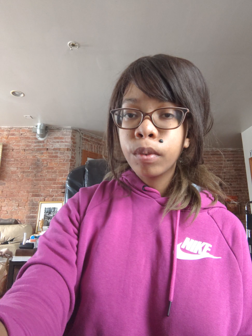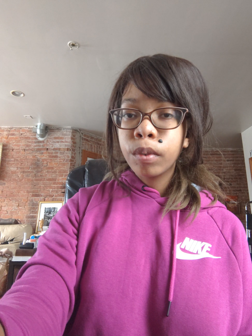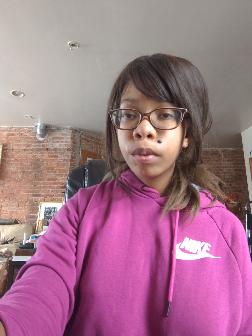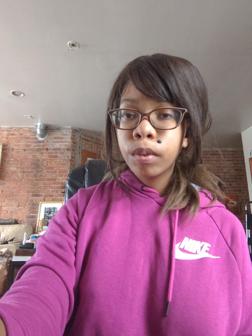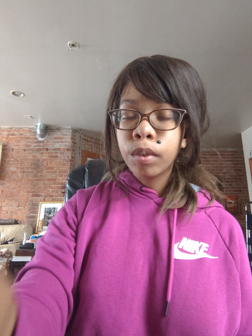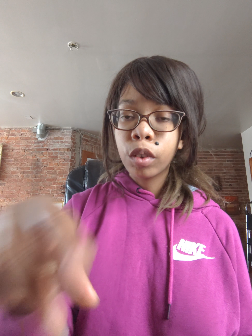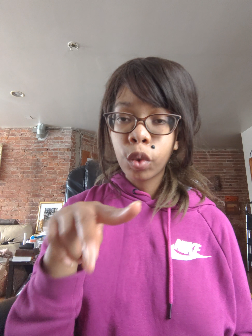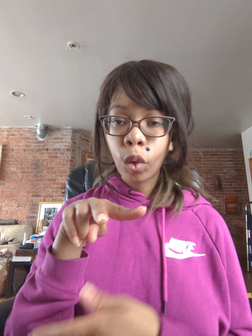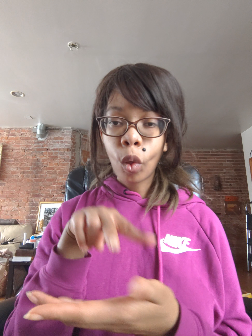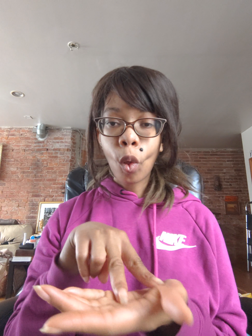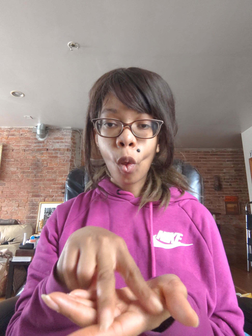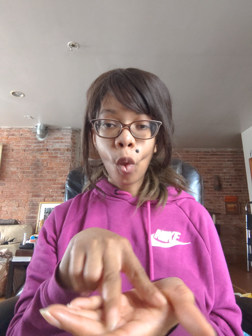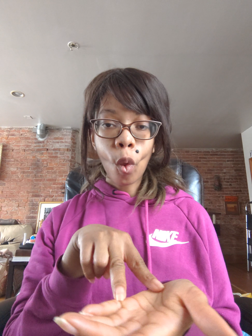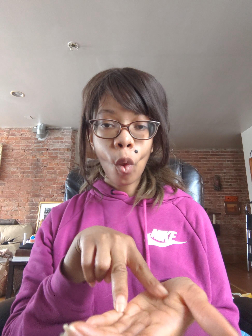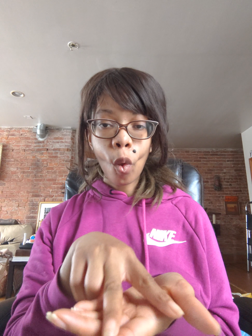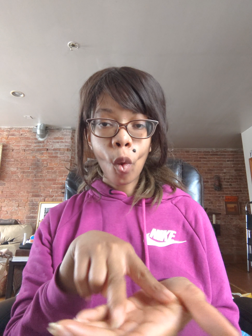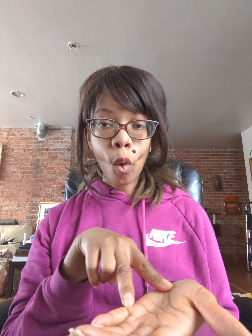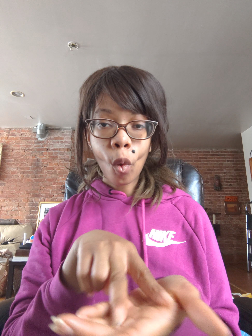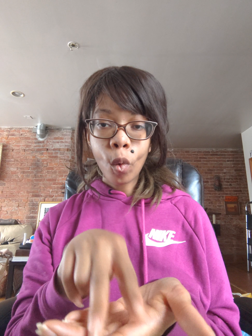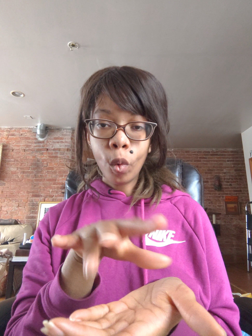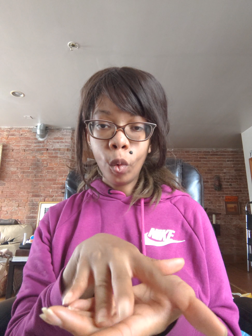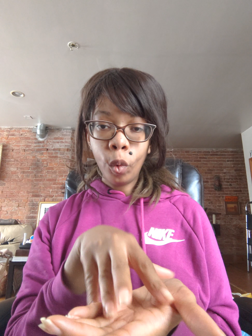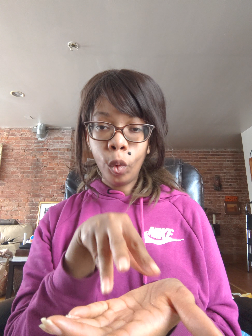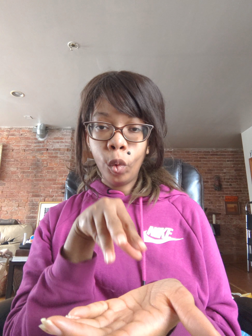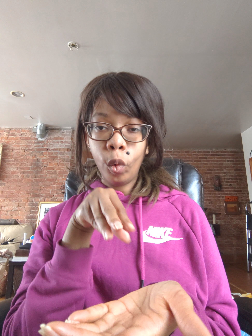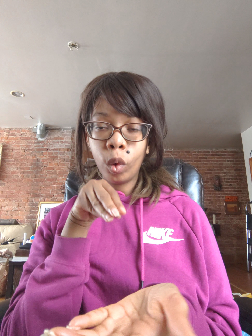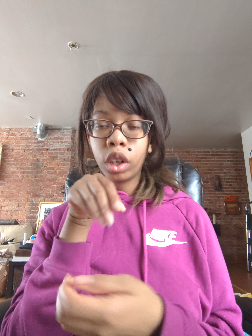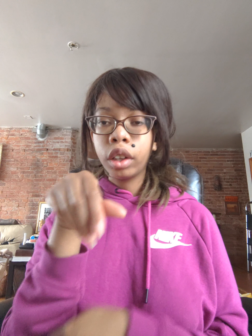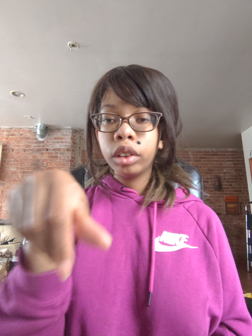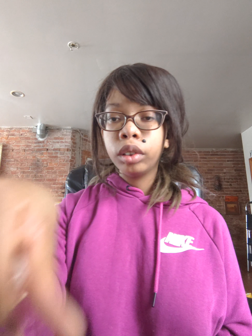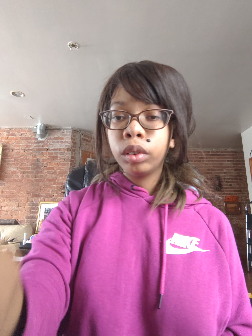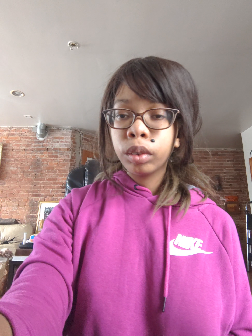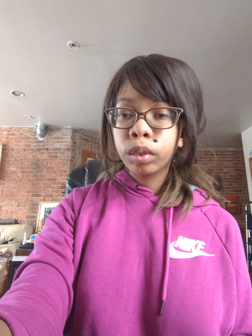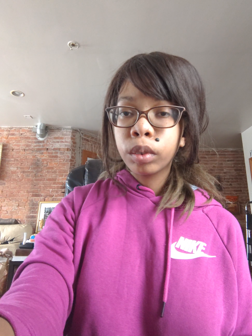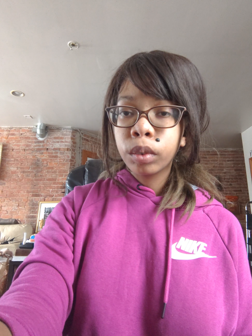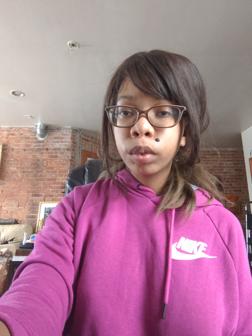vacuum